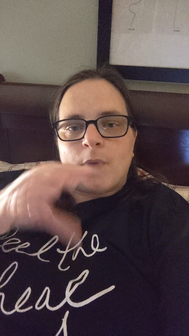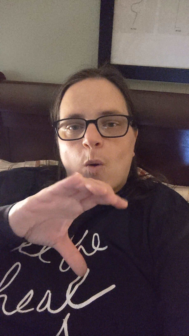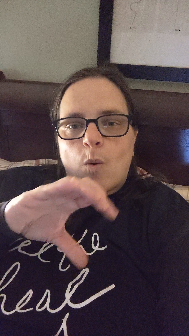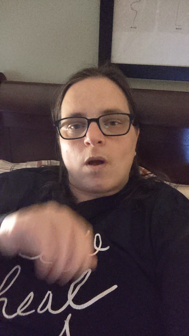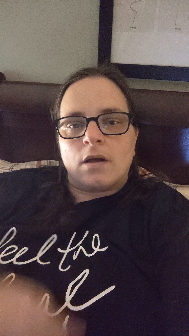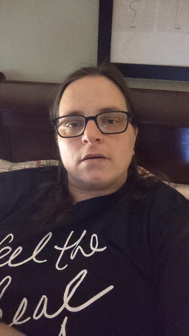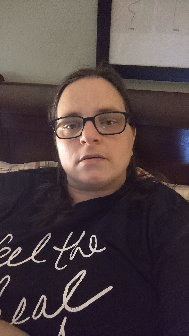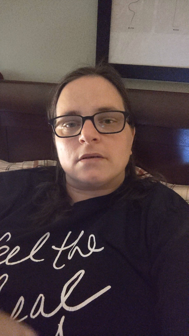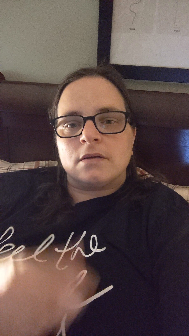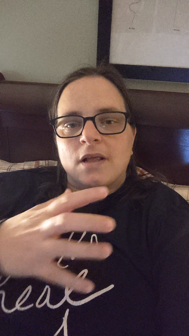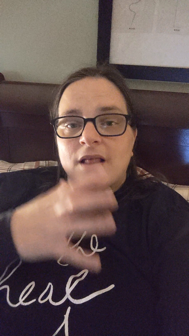a lot